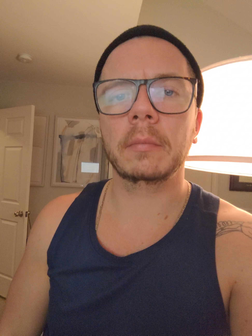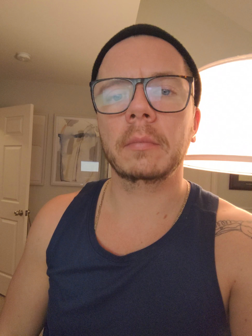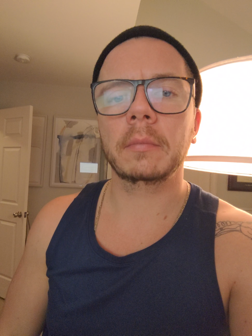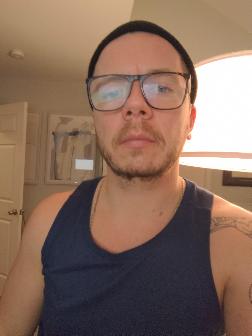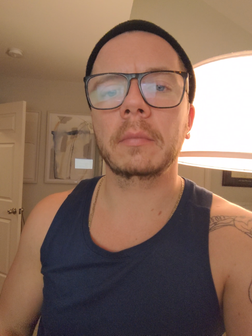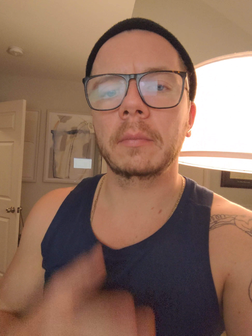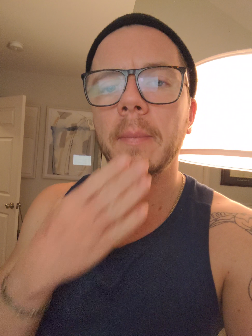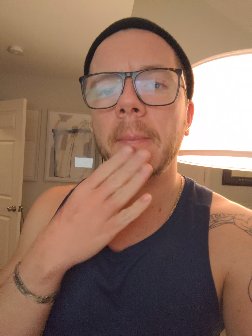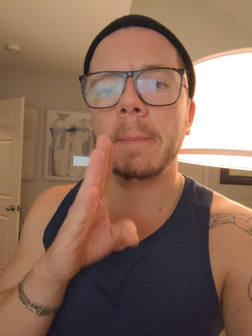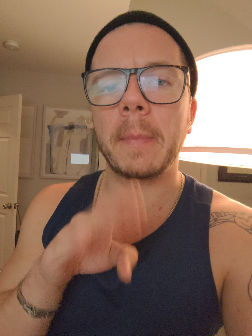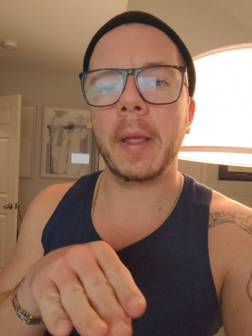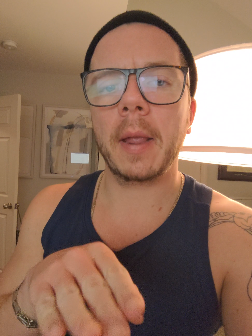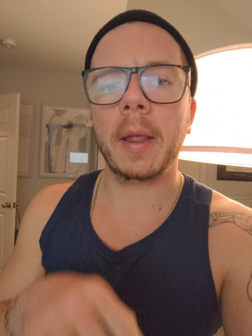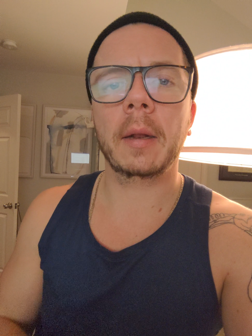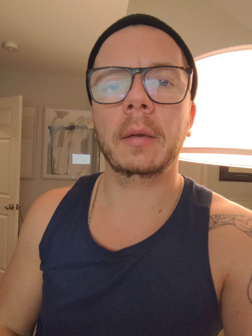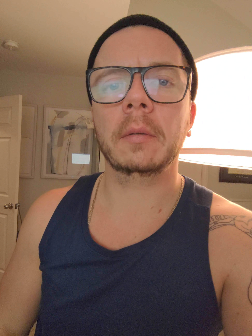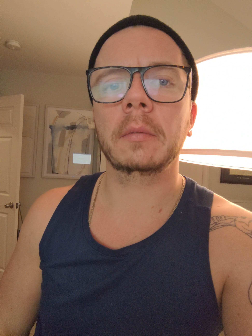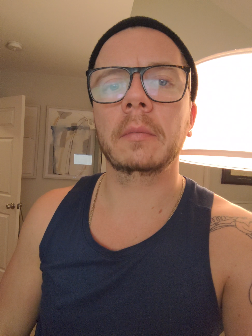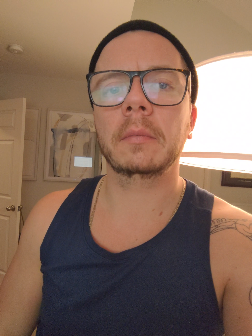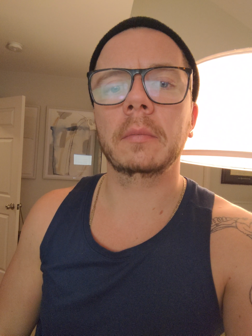bad